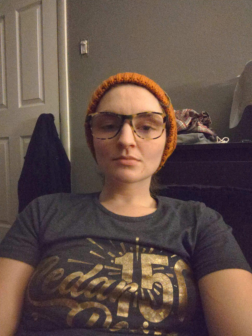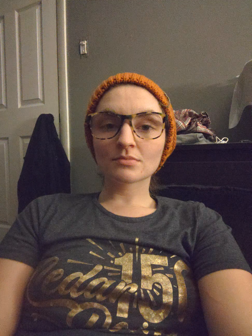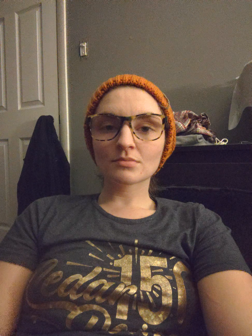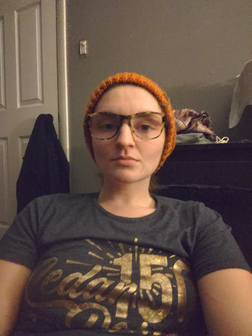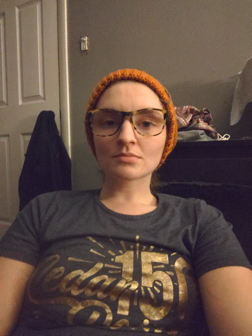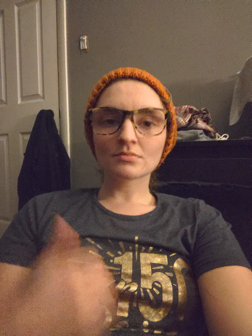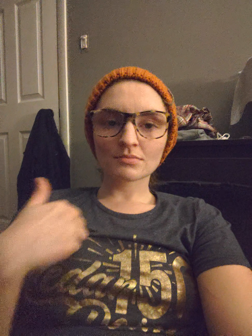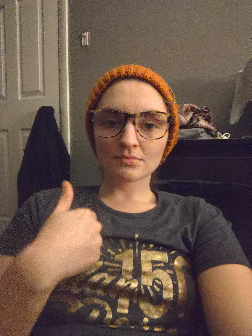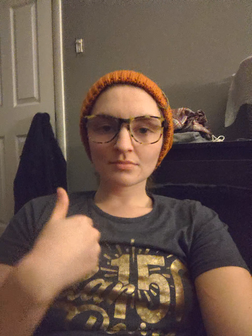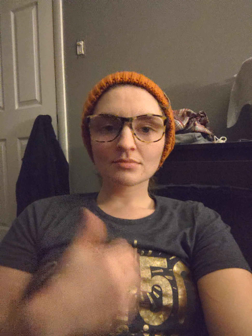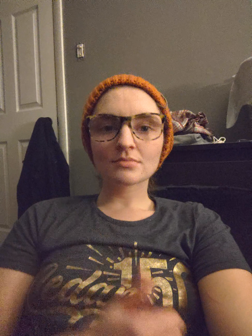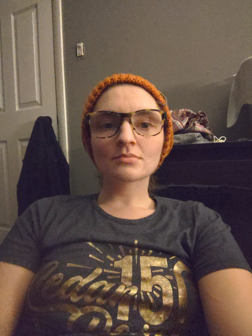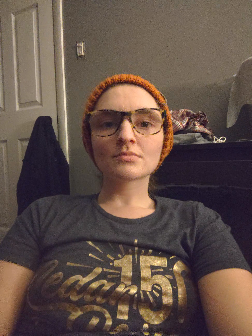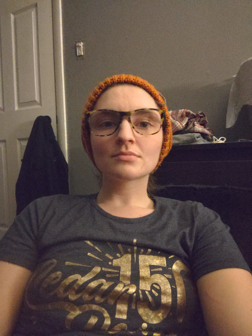animal